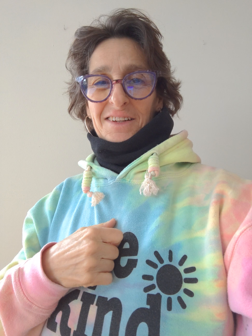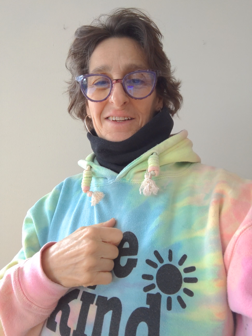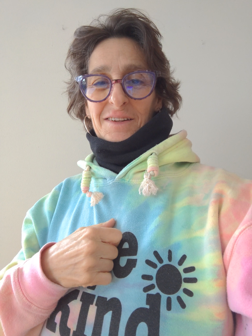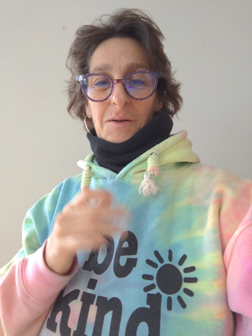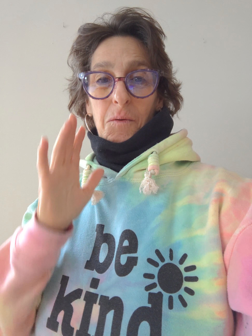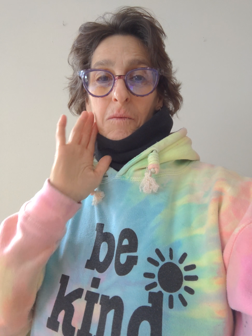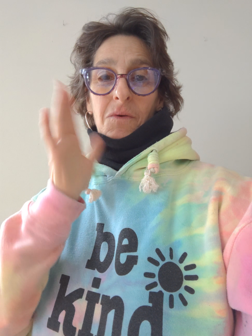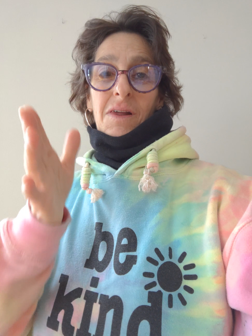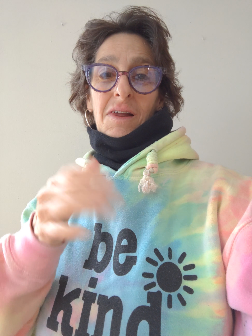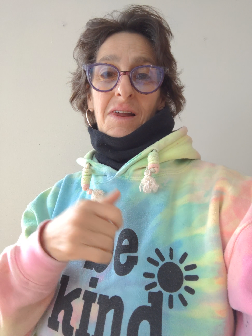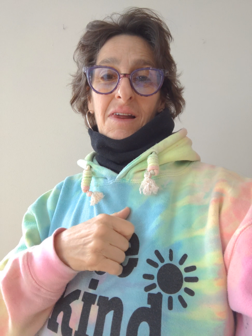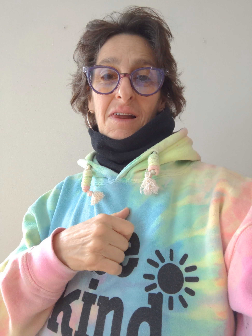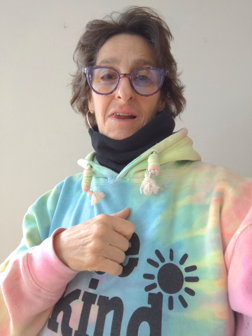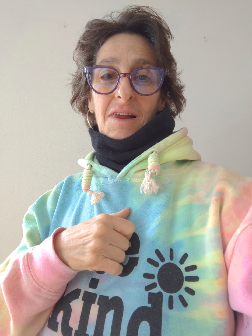will